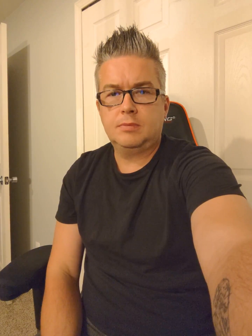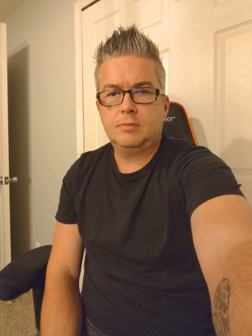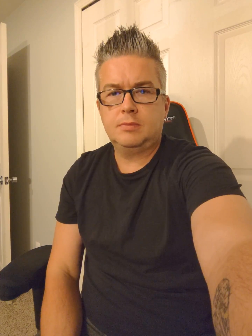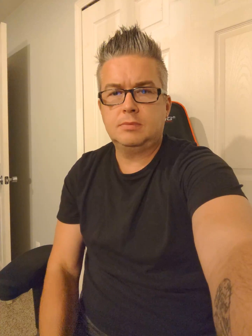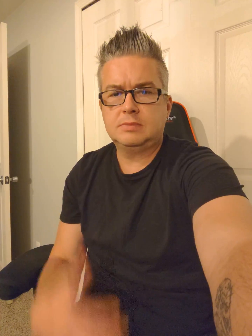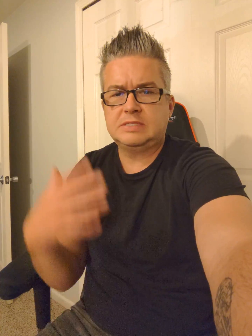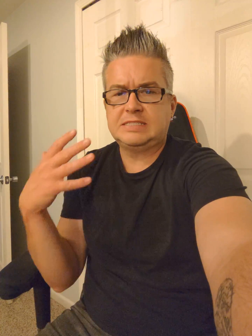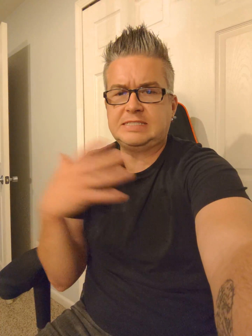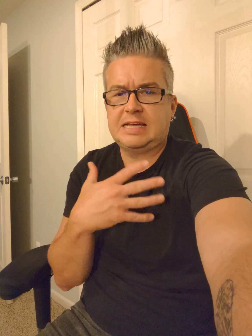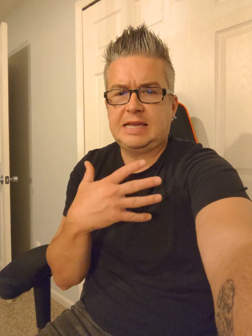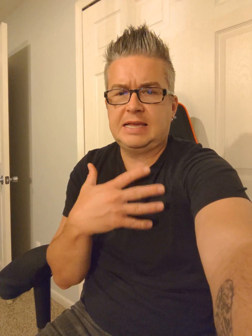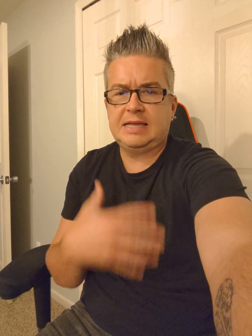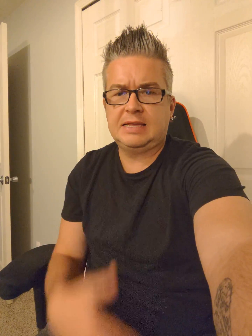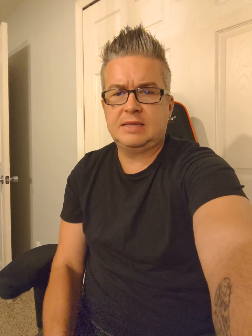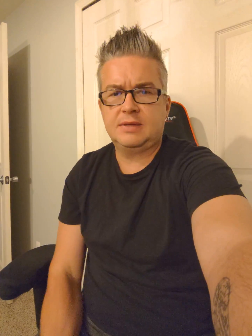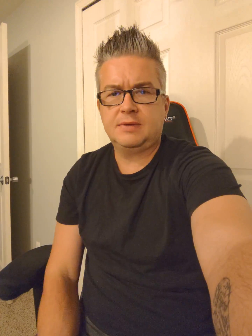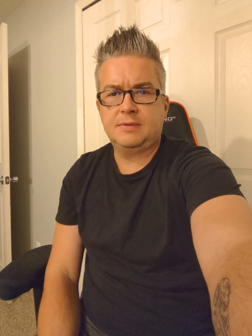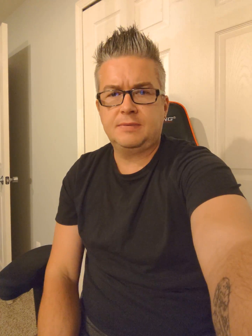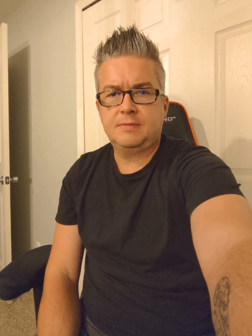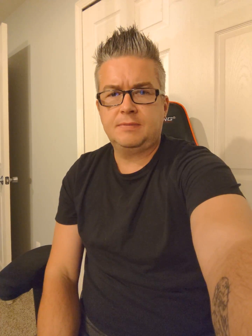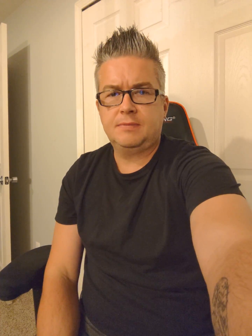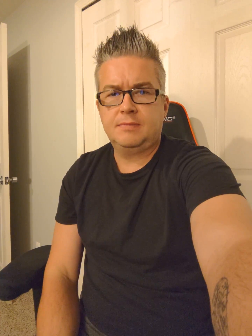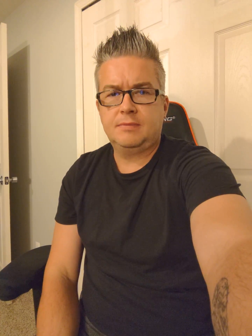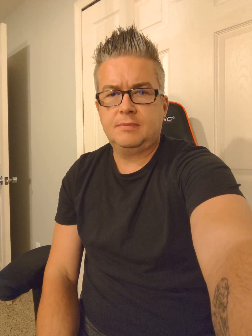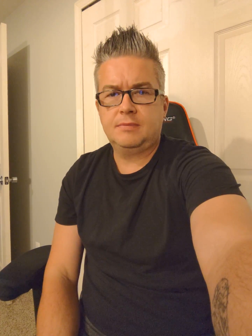scared